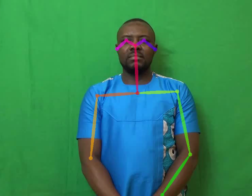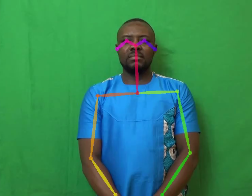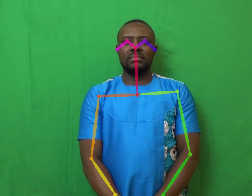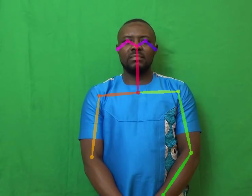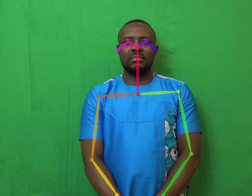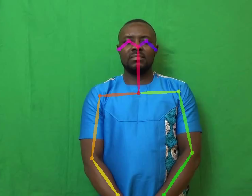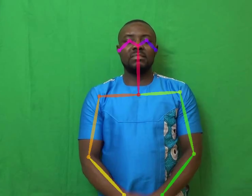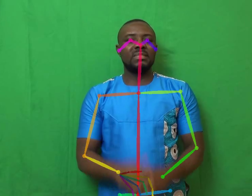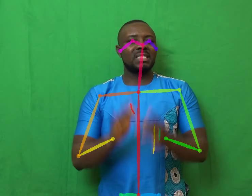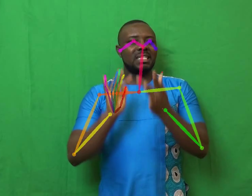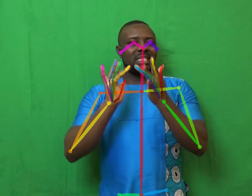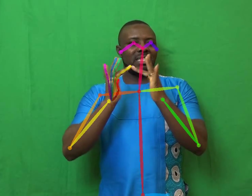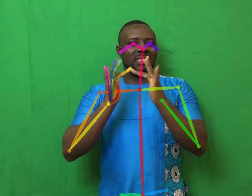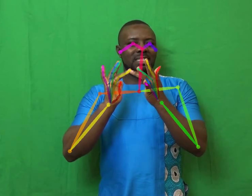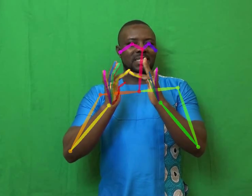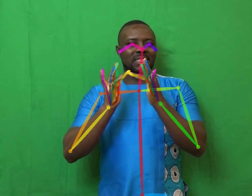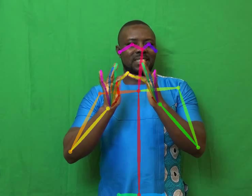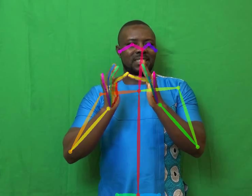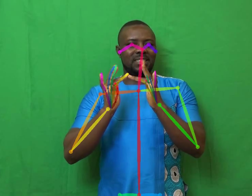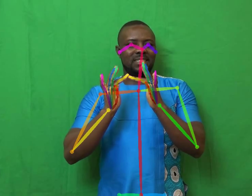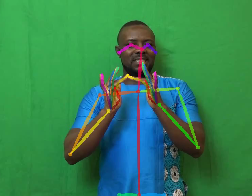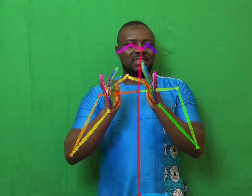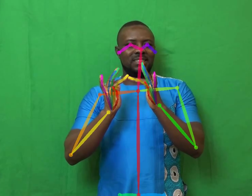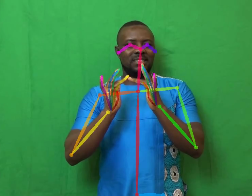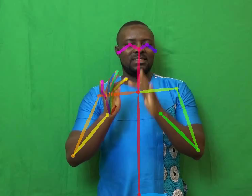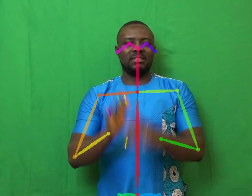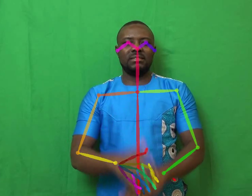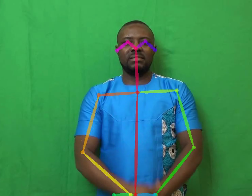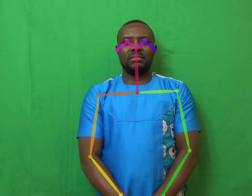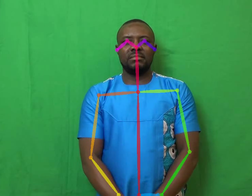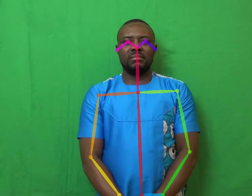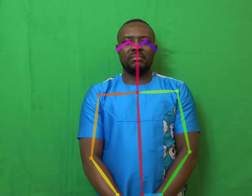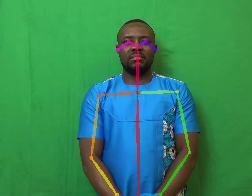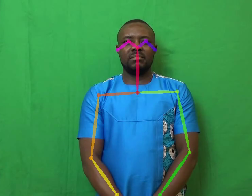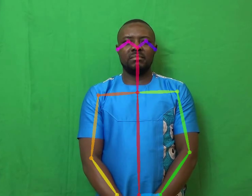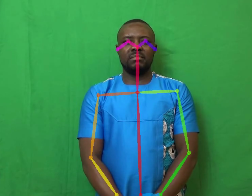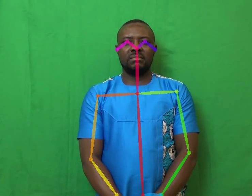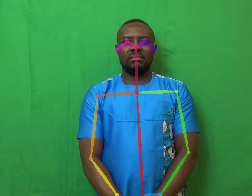internet